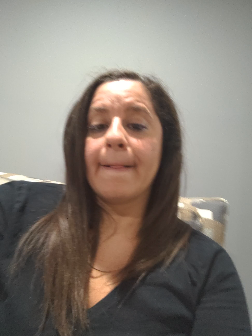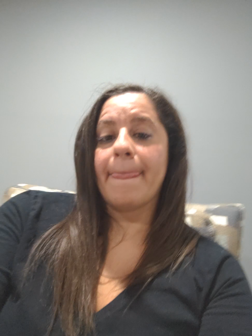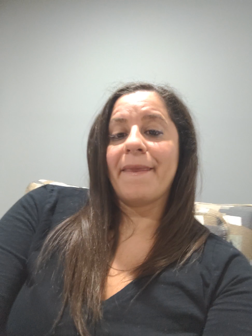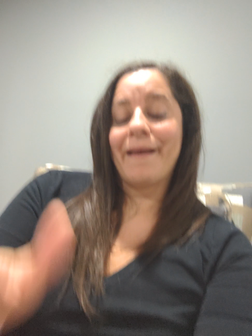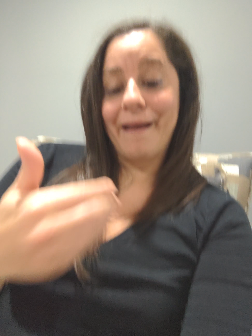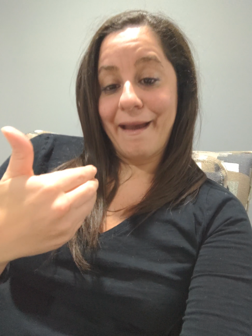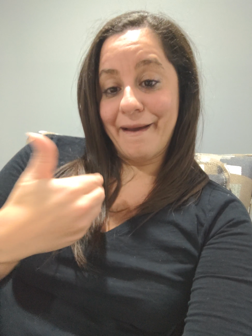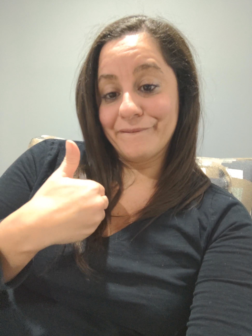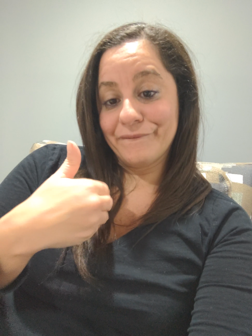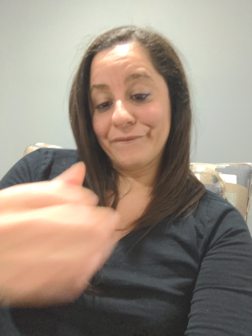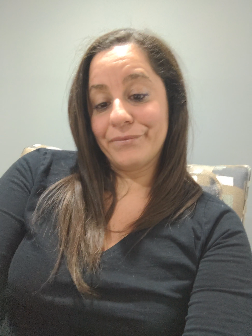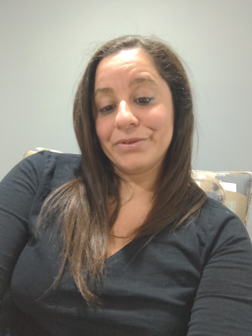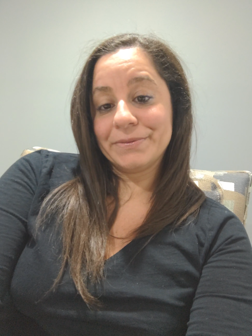have